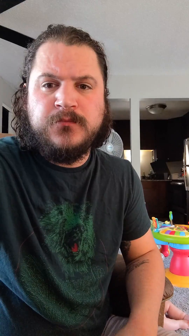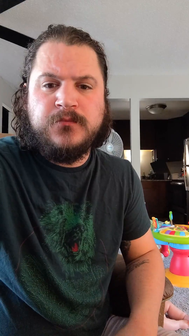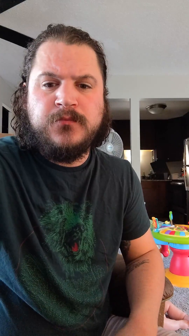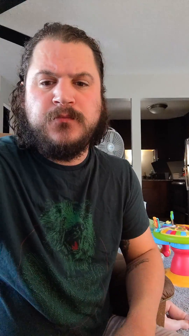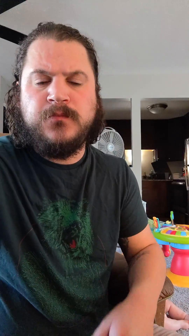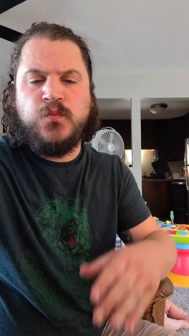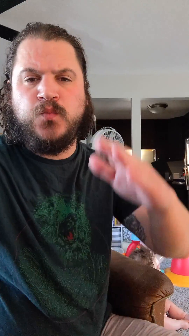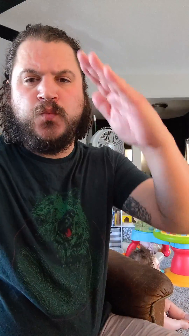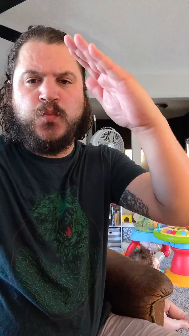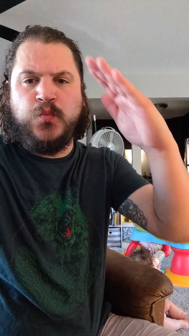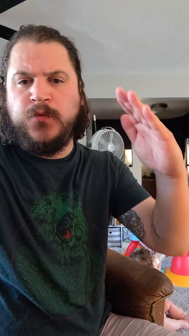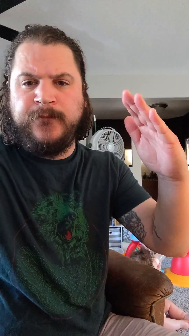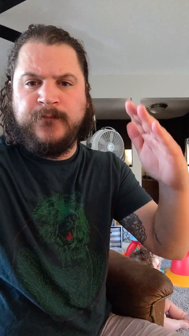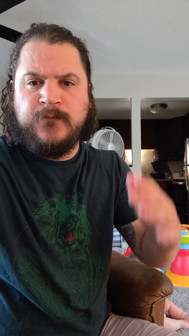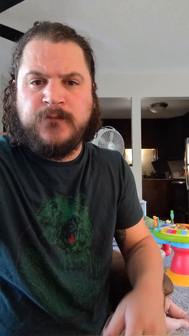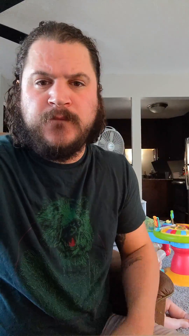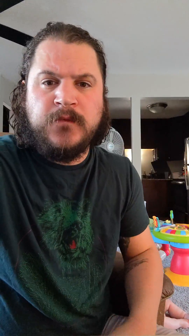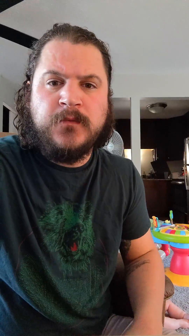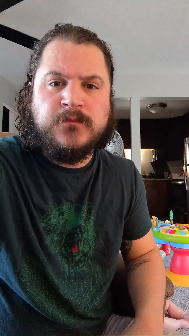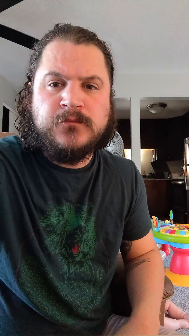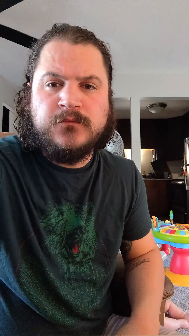roof